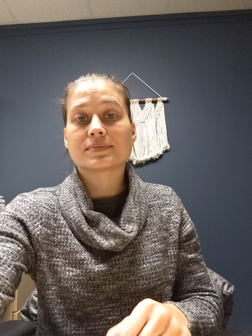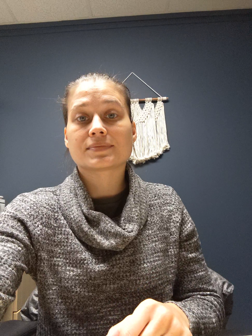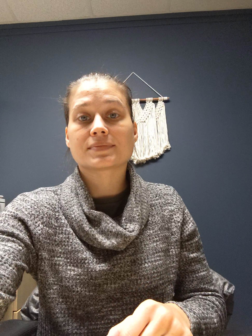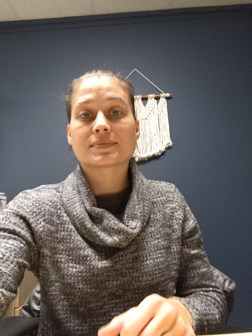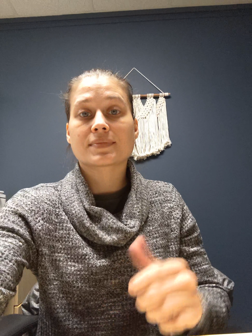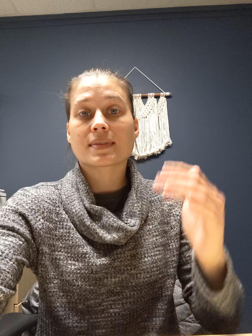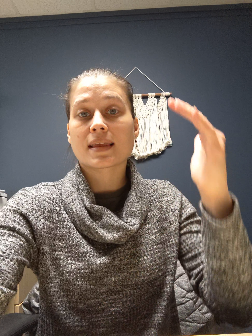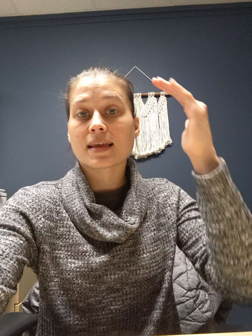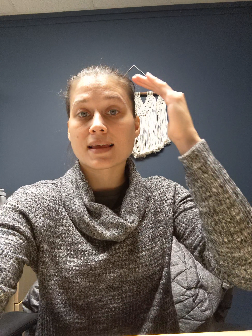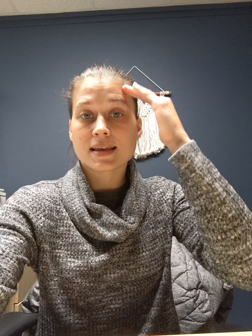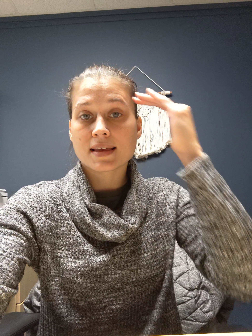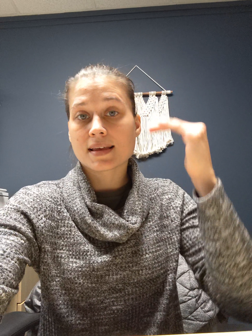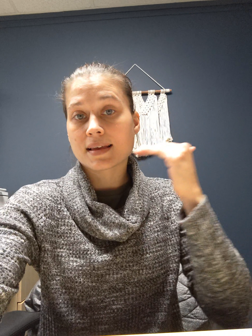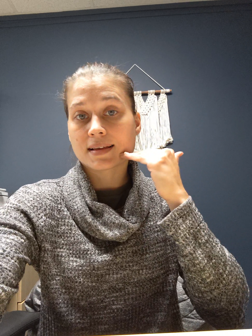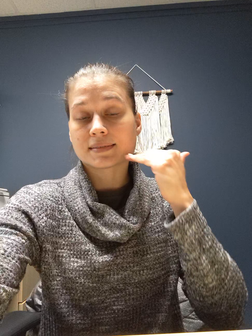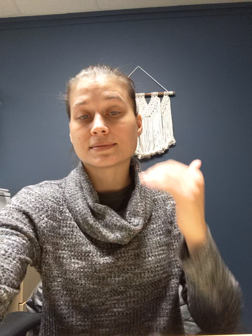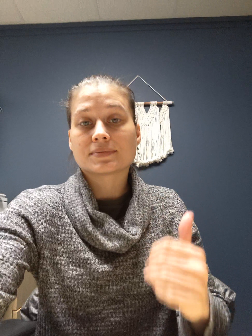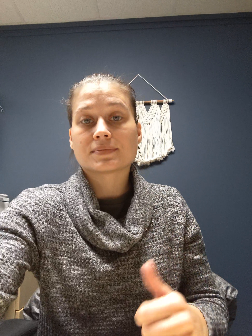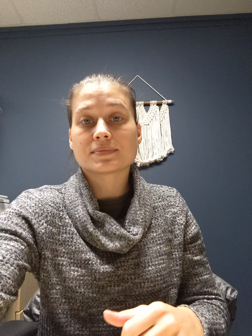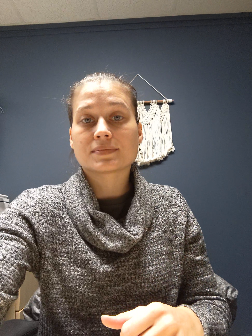head